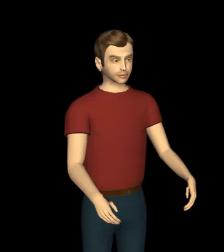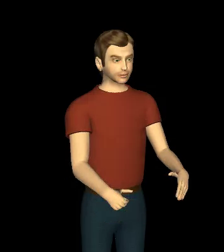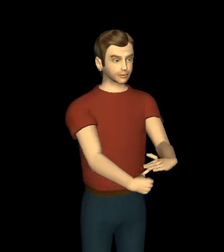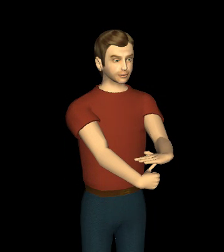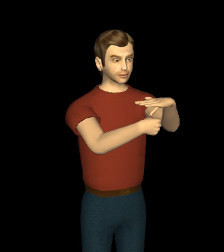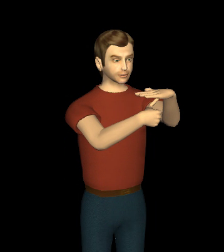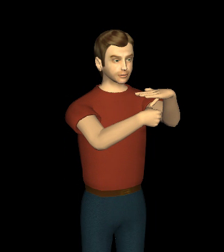عاصمة